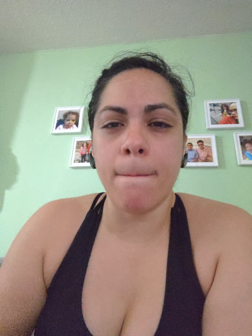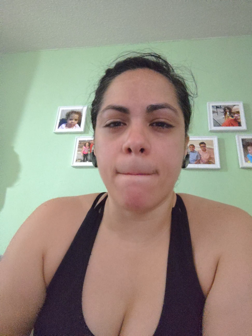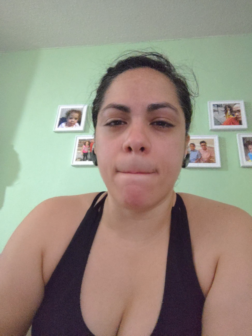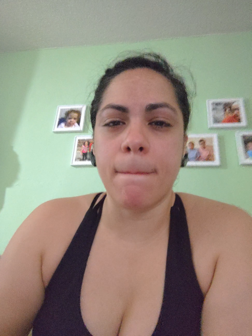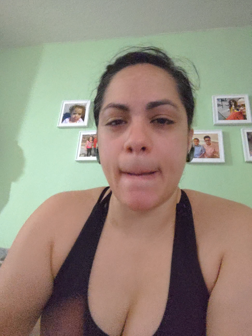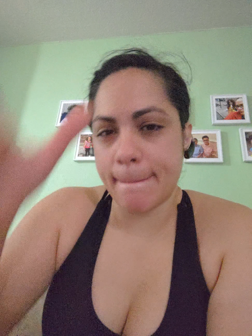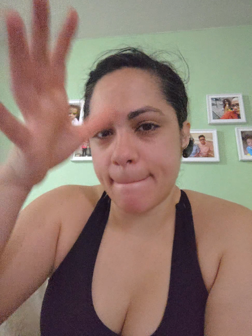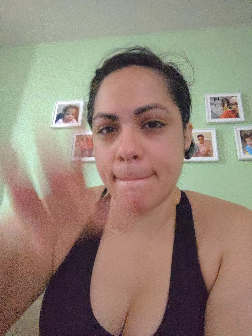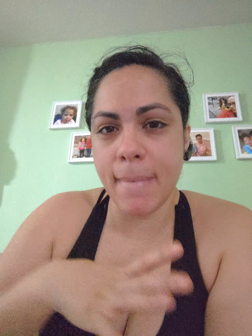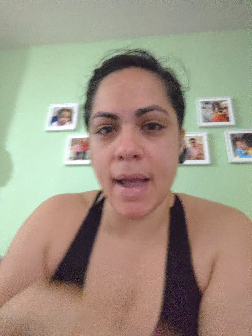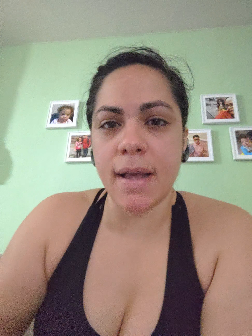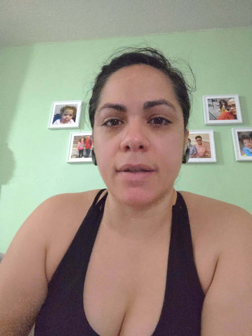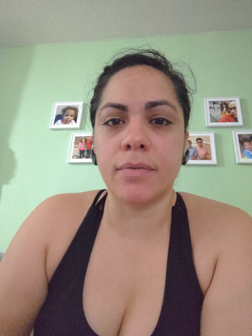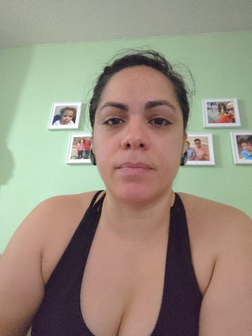man